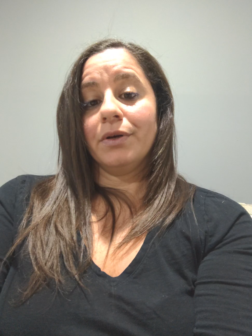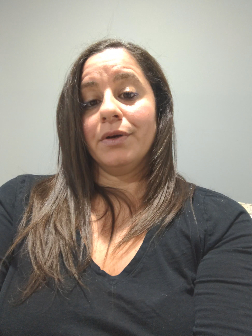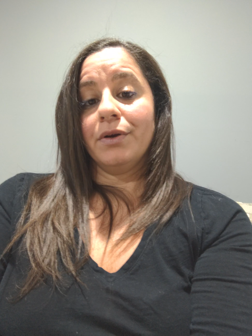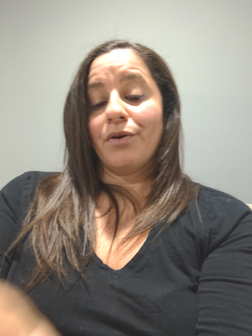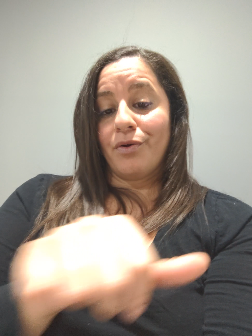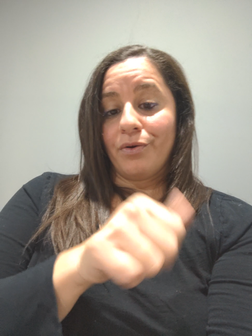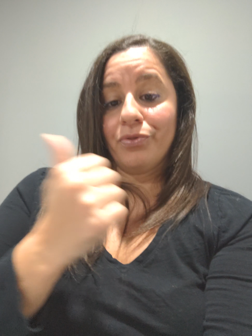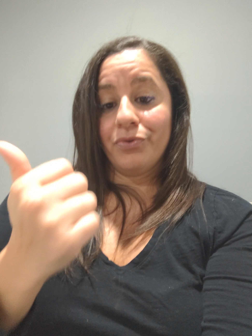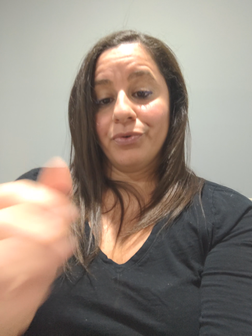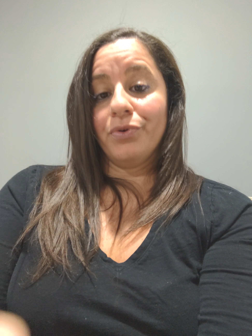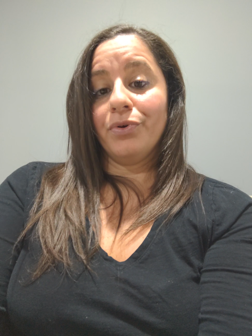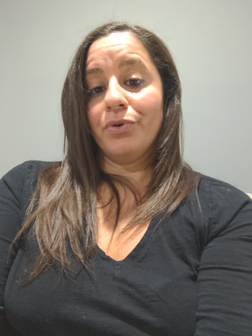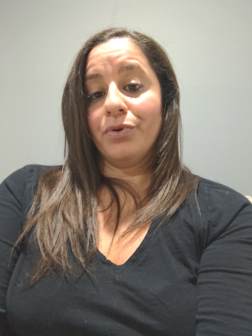another